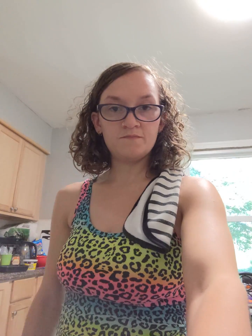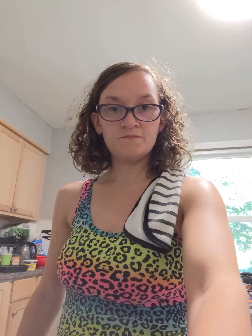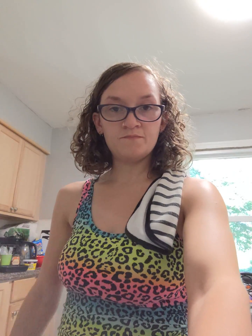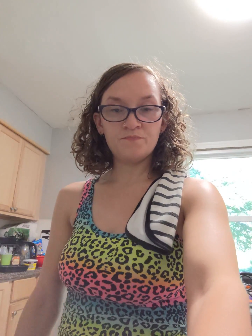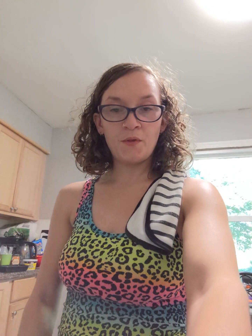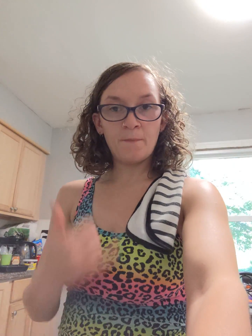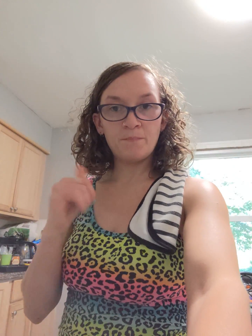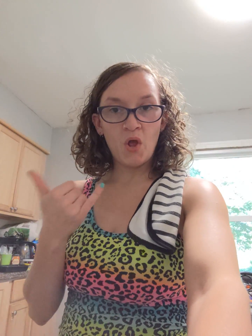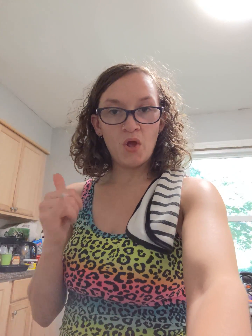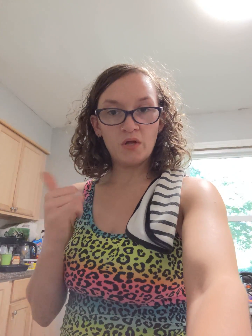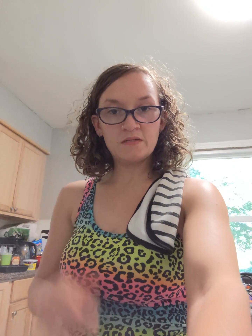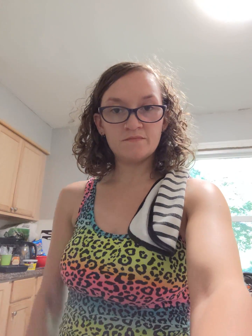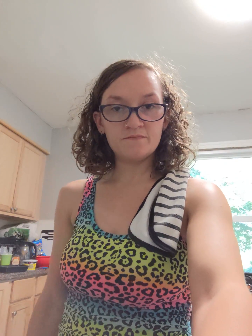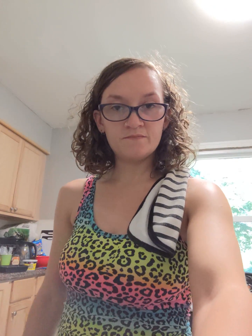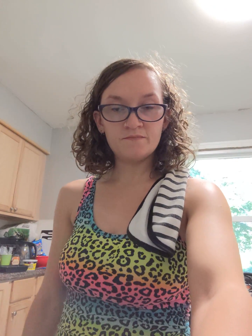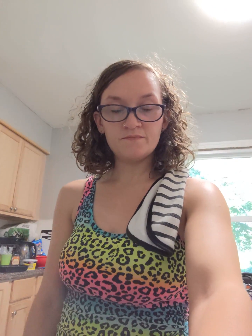party